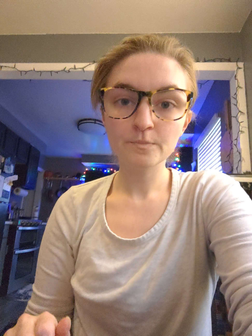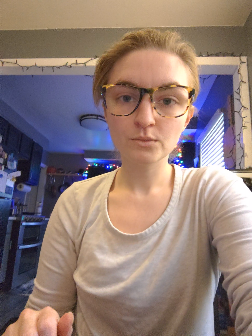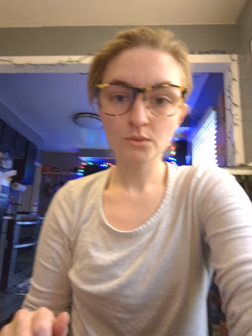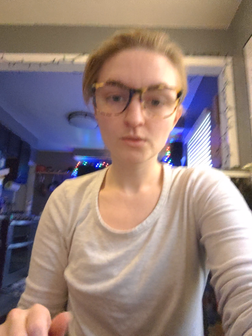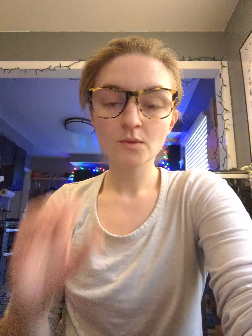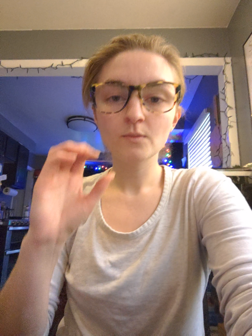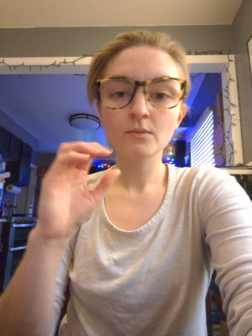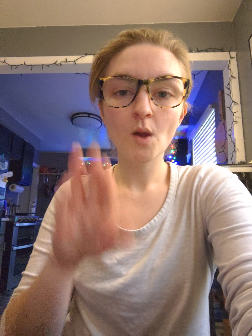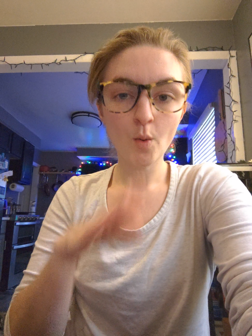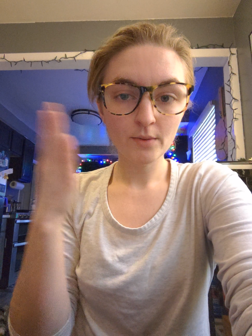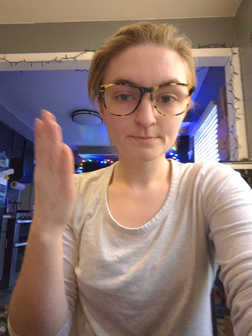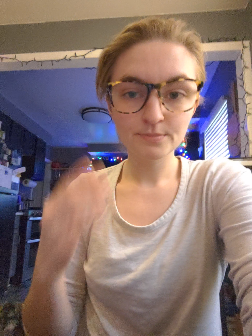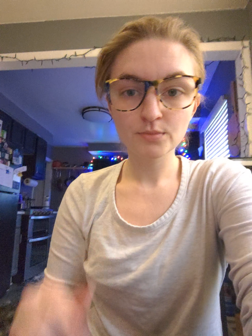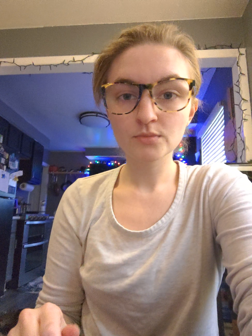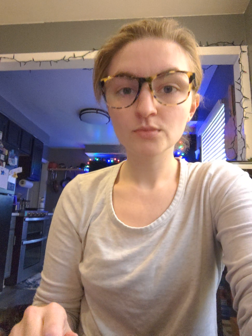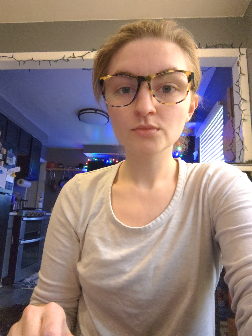open